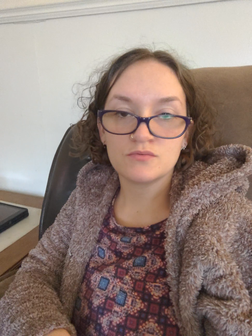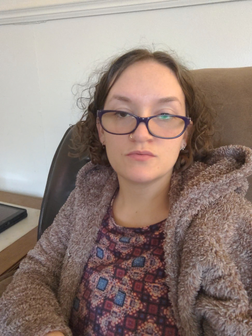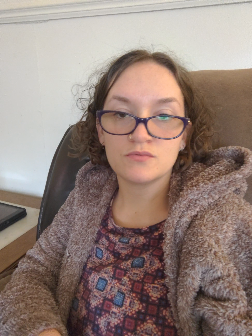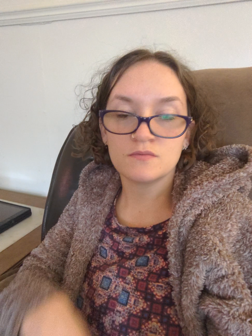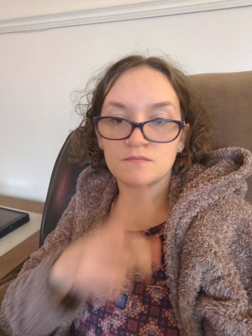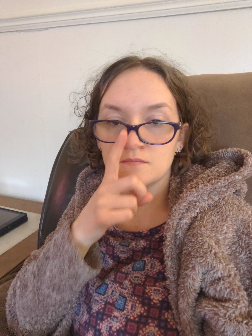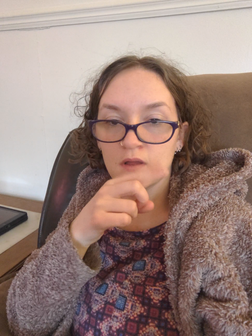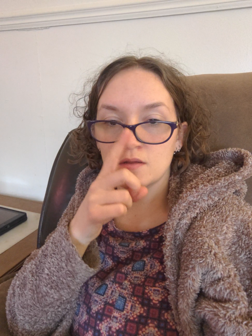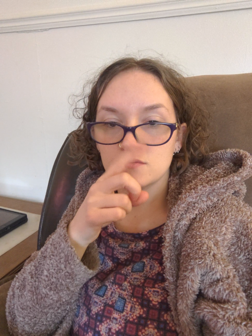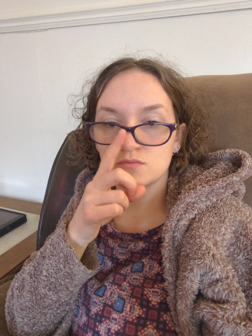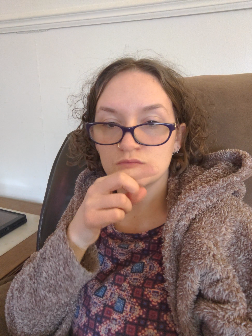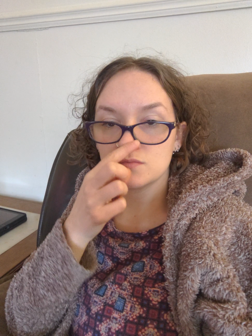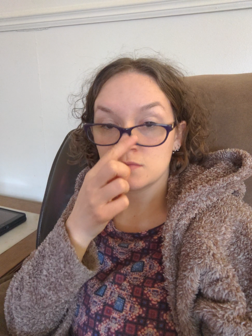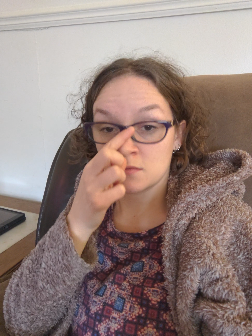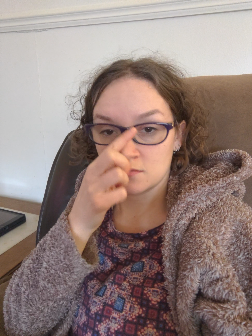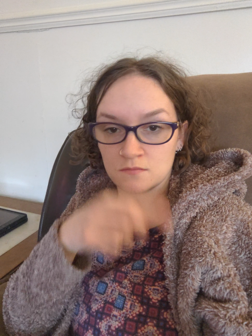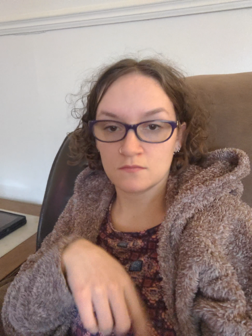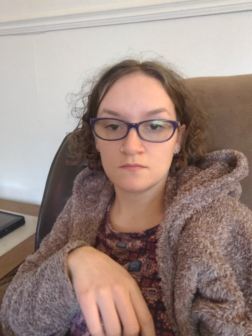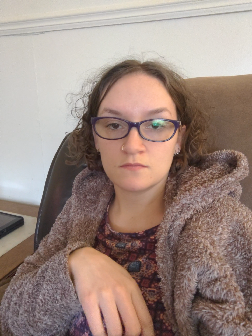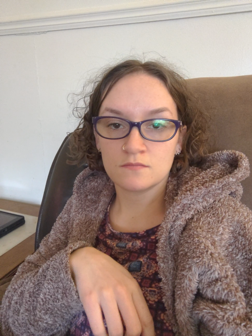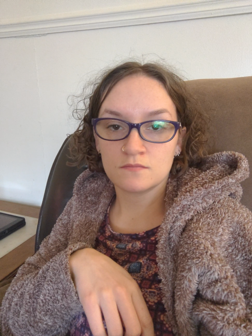mouse